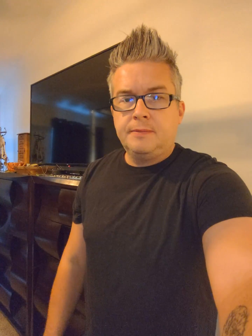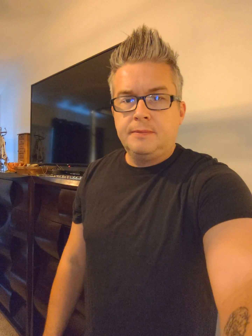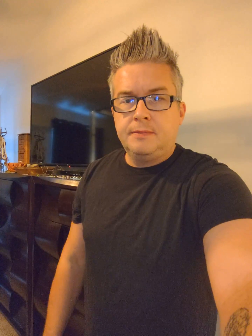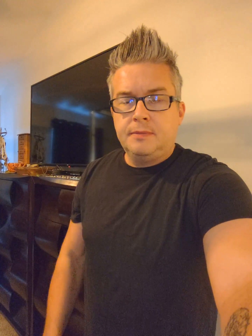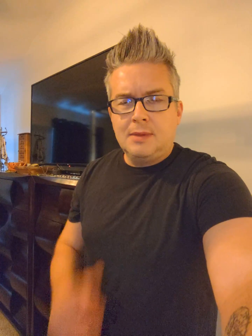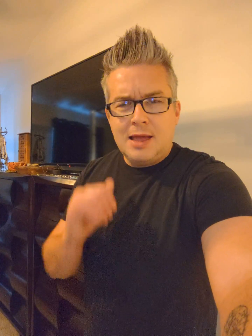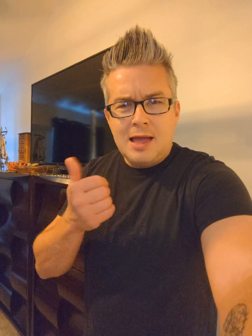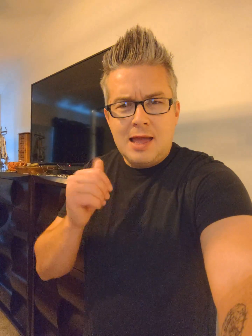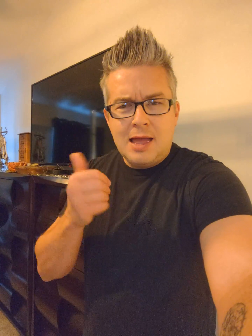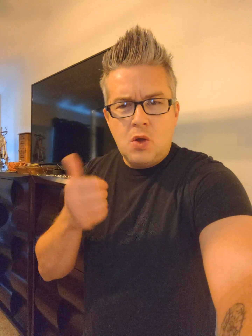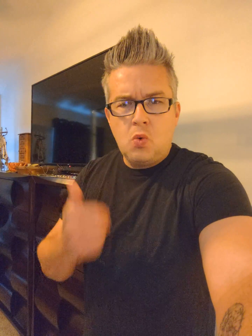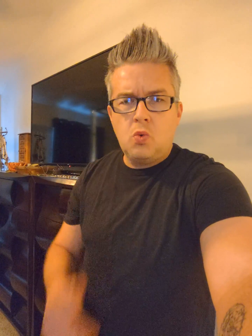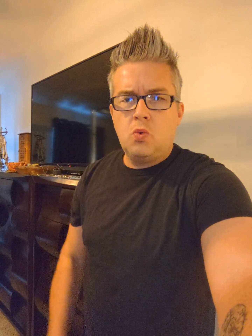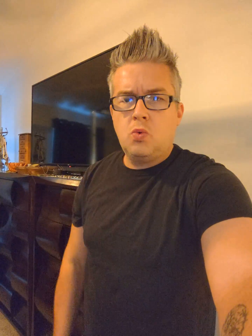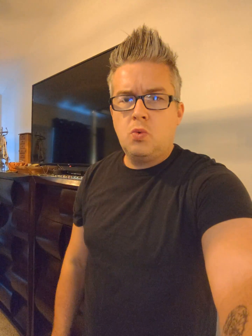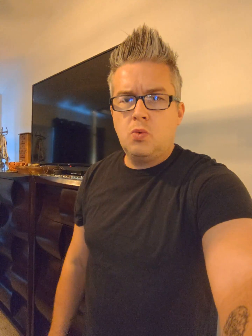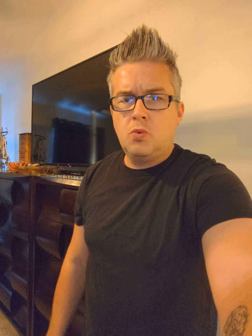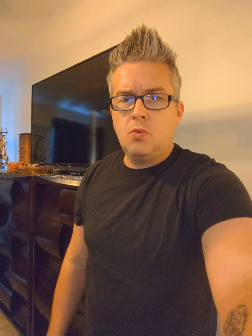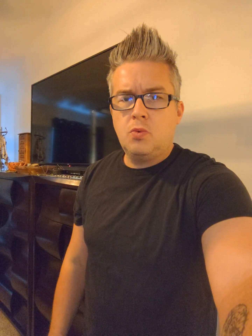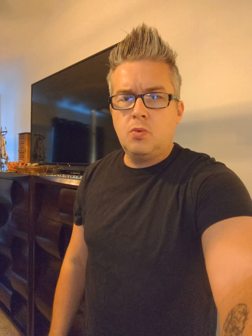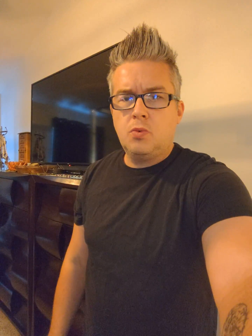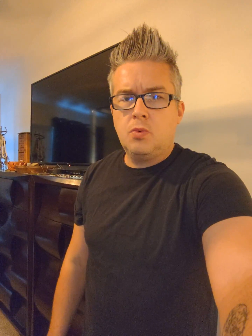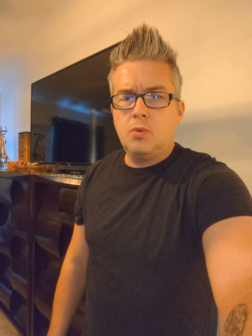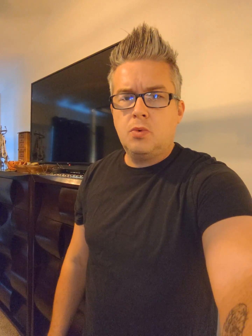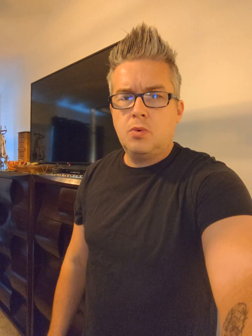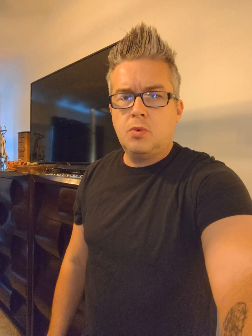how